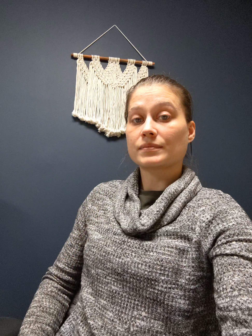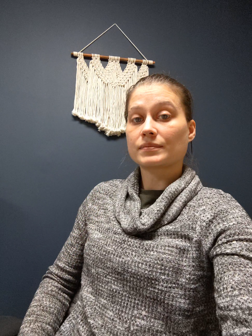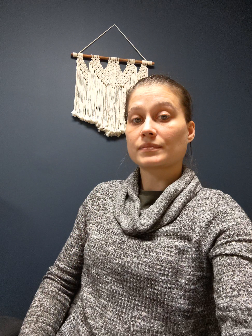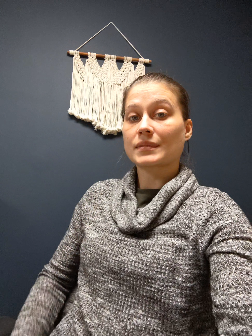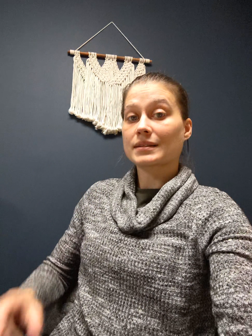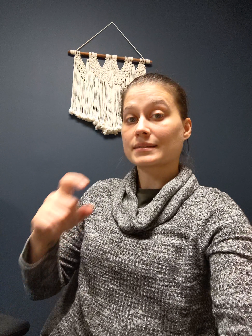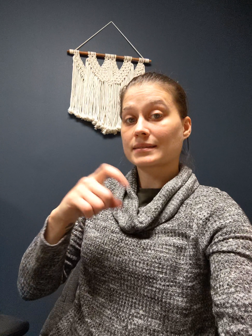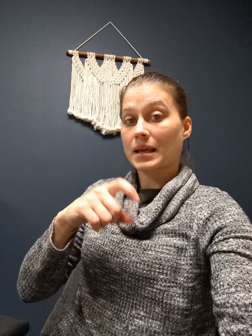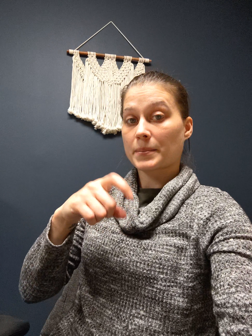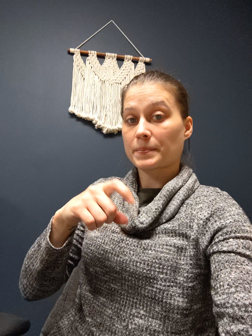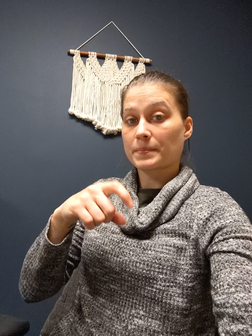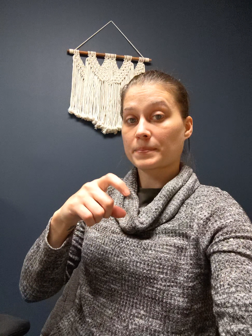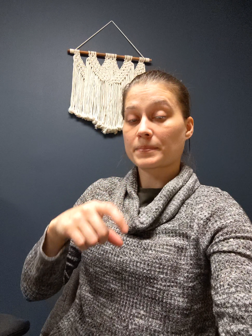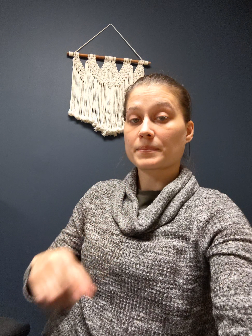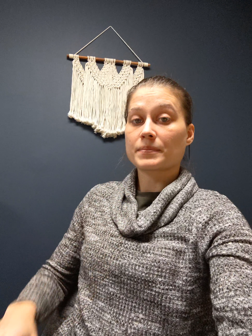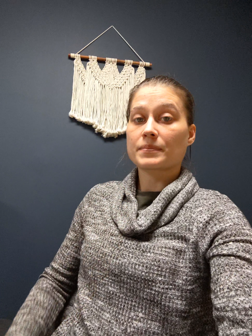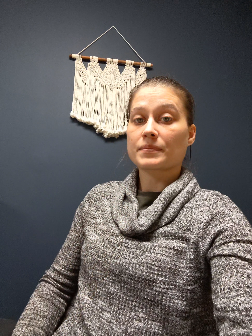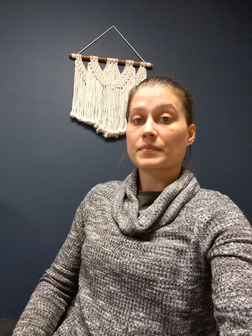time